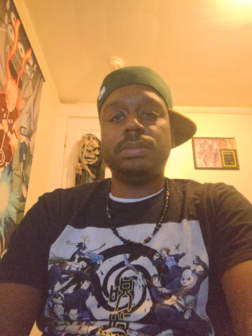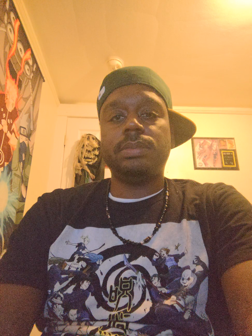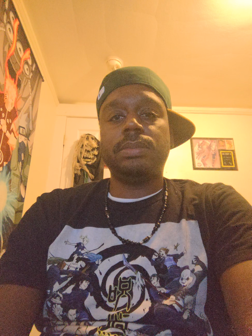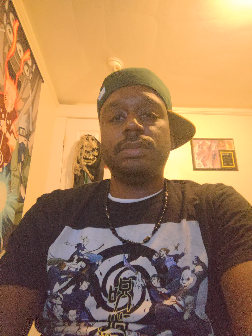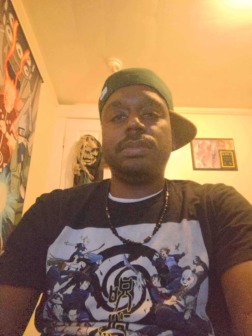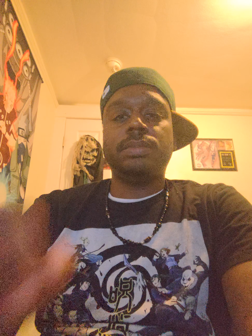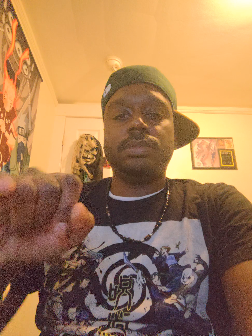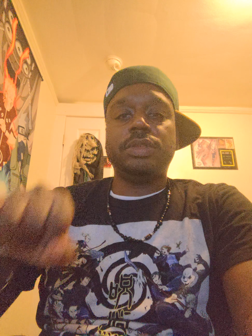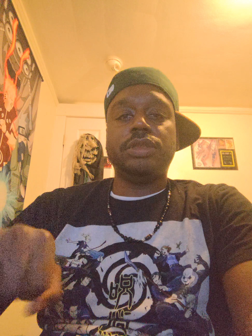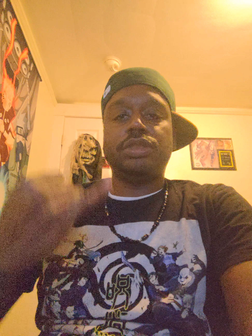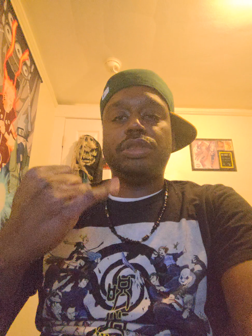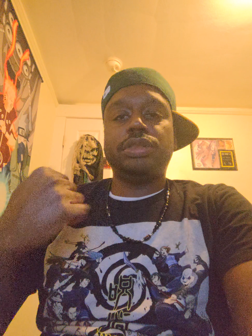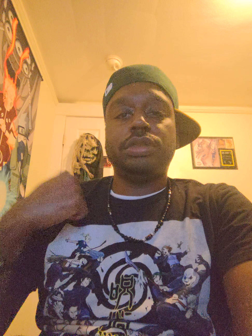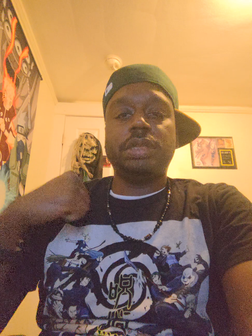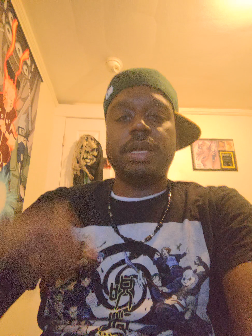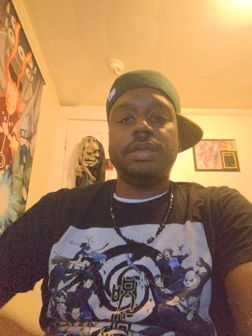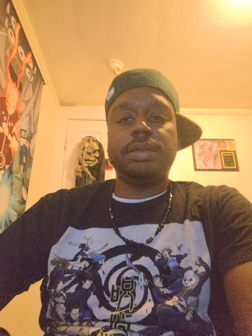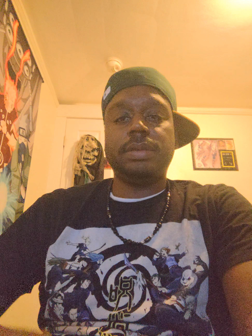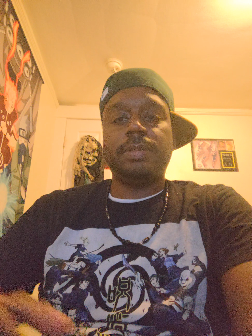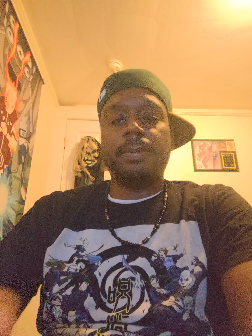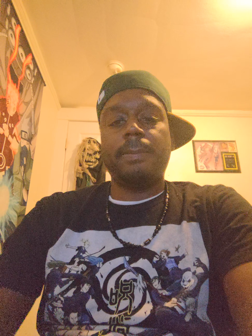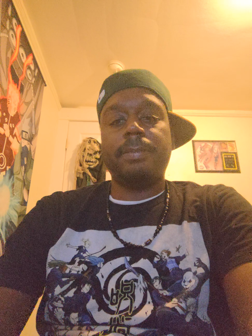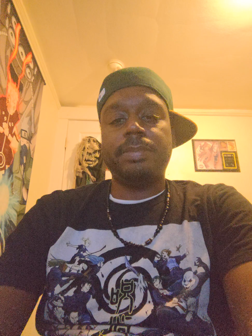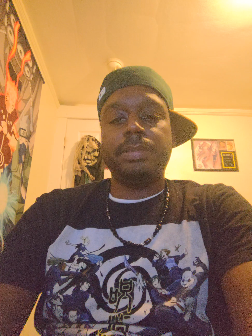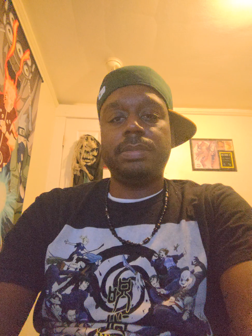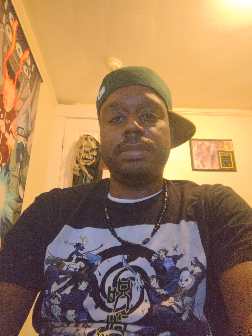jacket